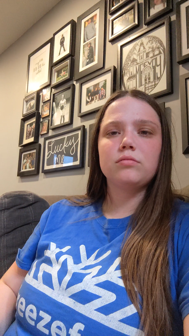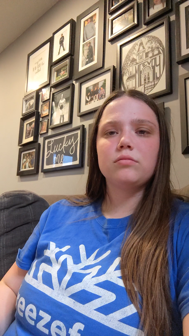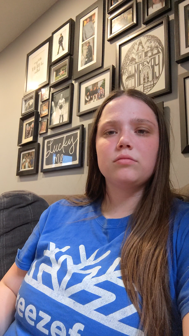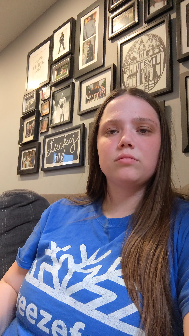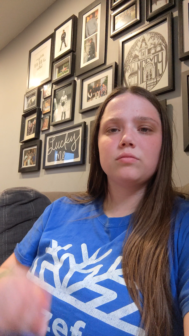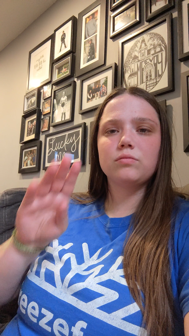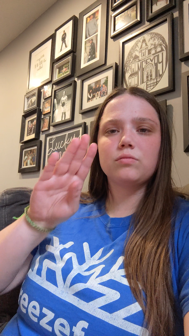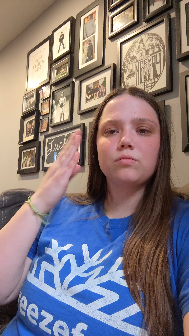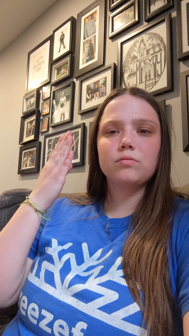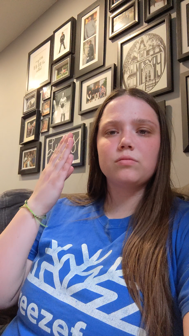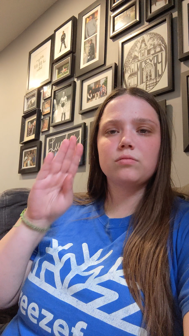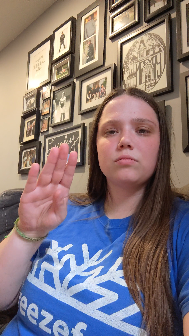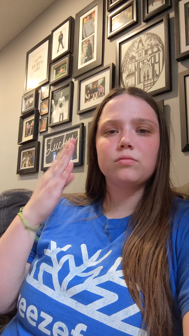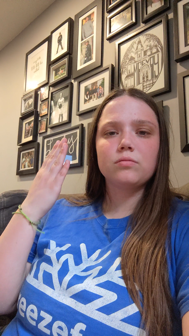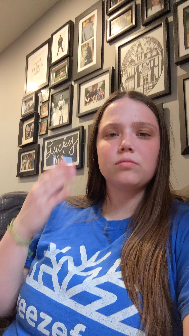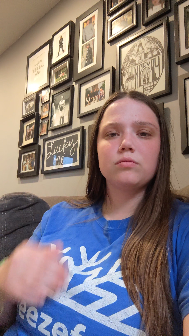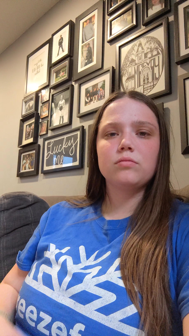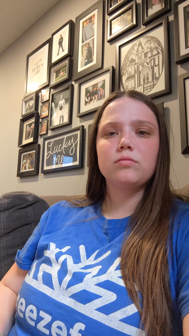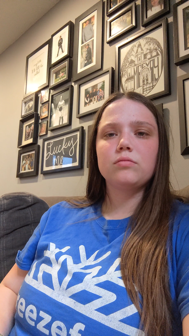door